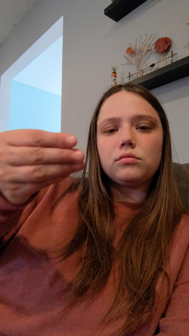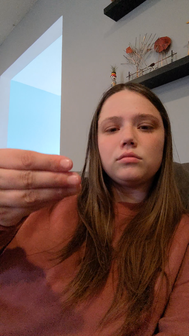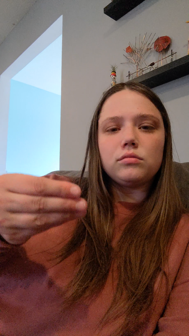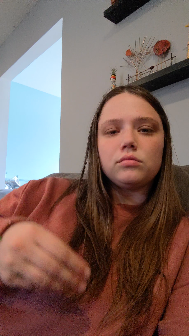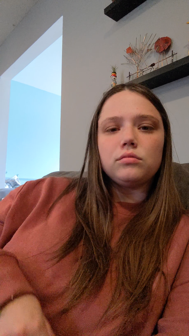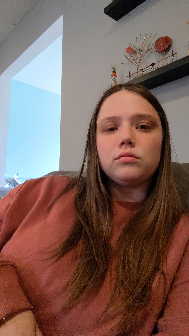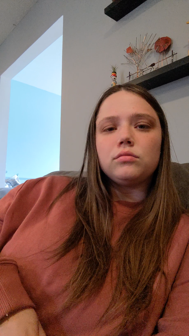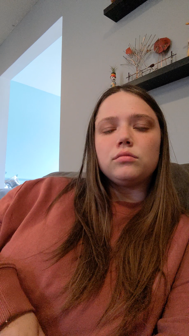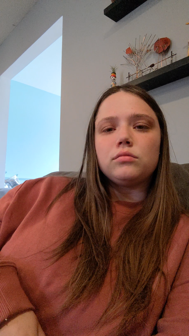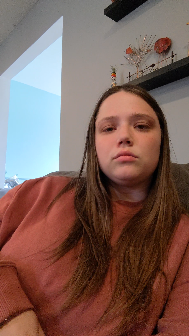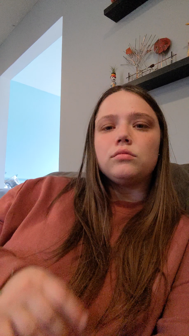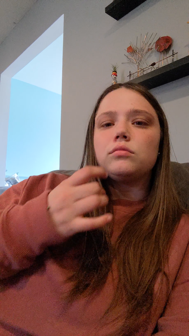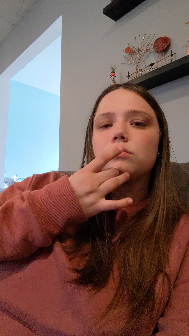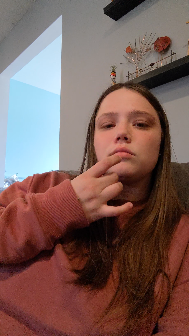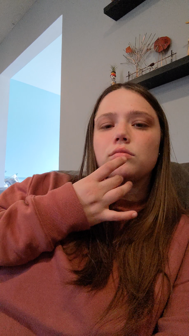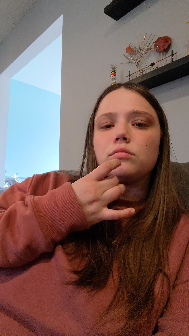light bulb